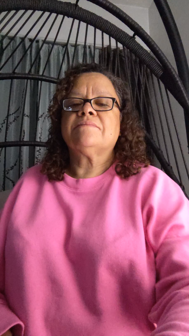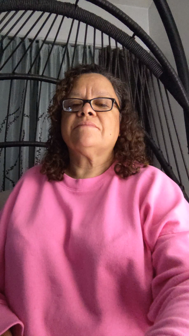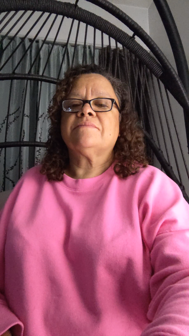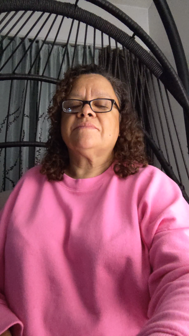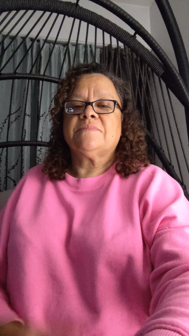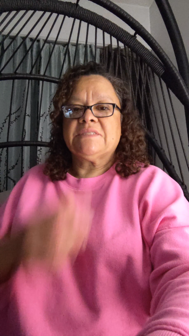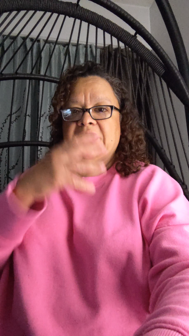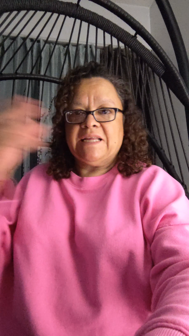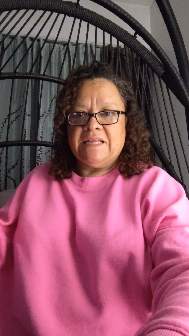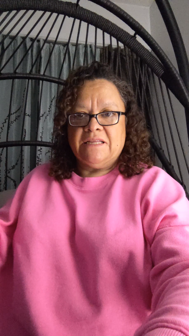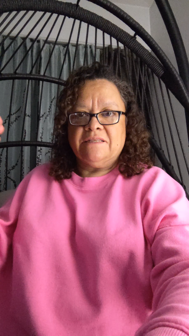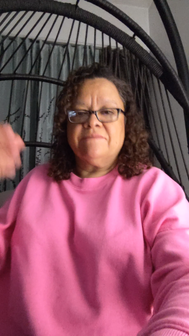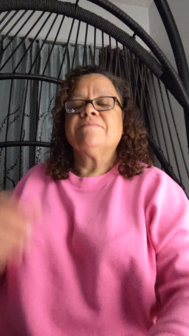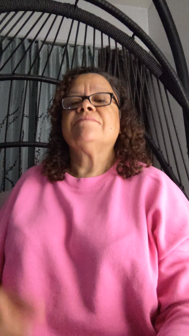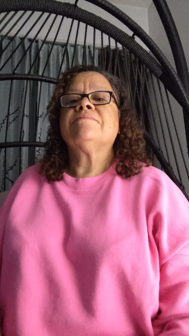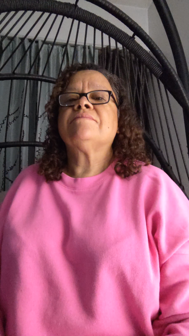and